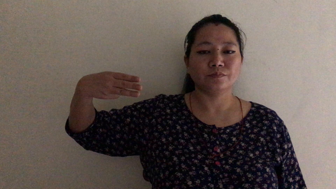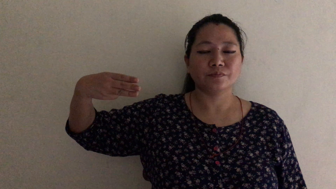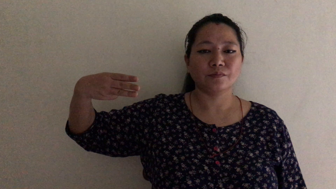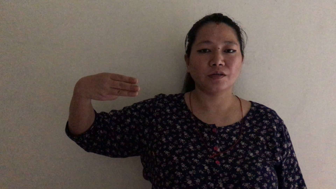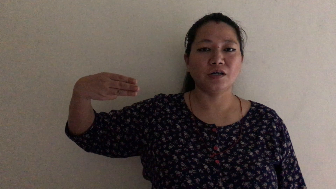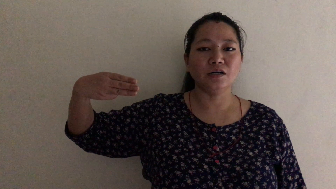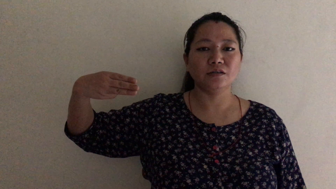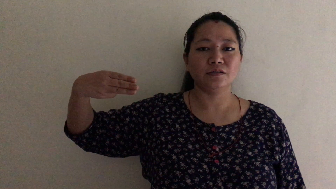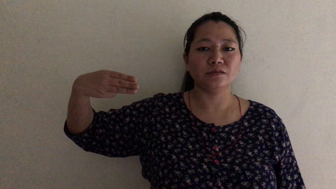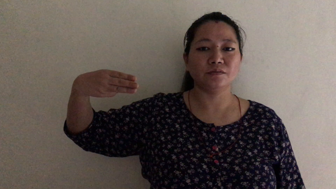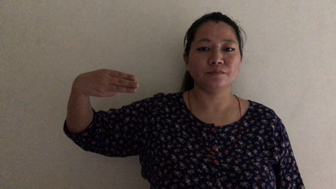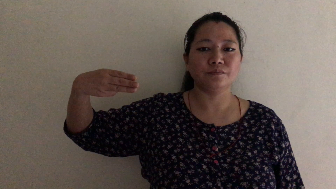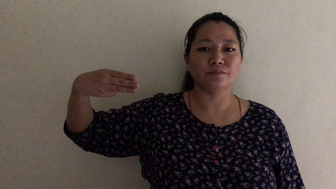घ